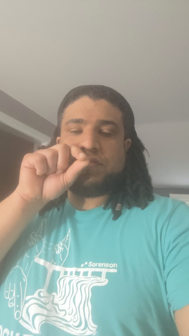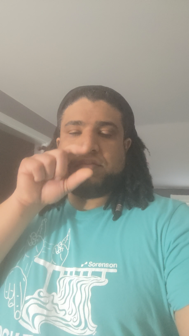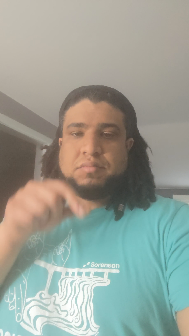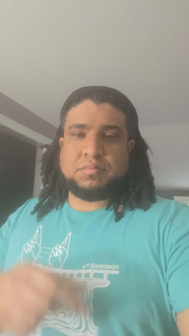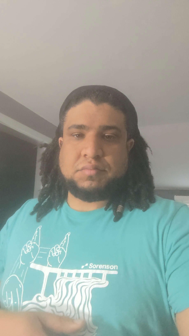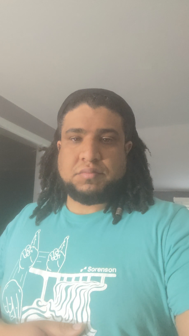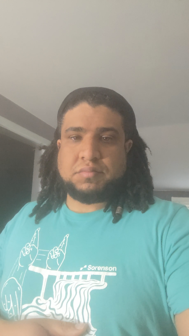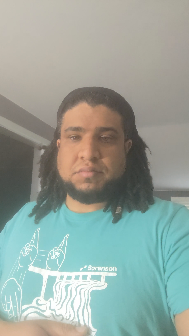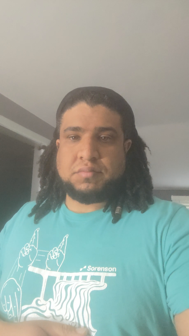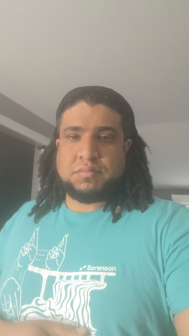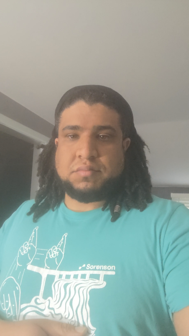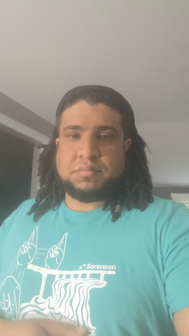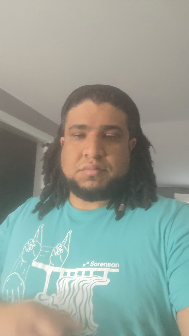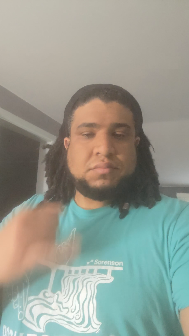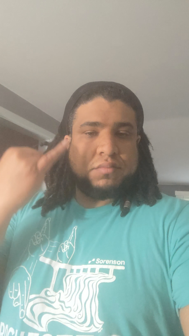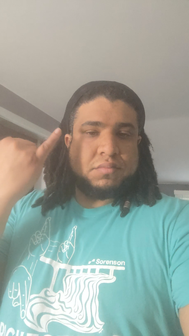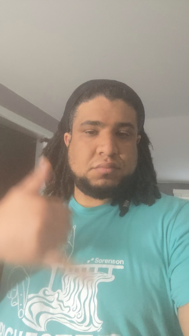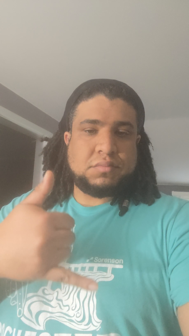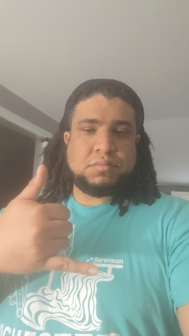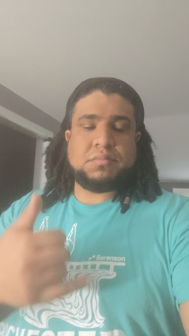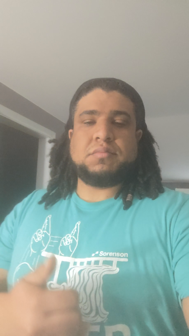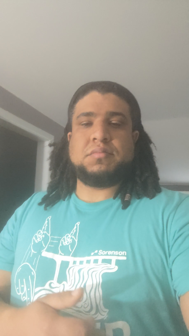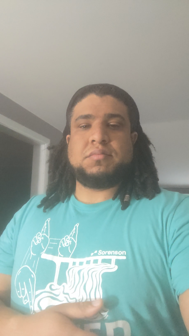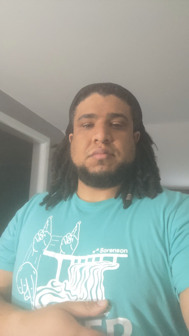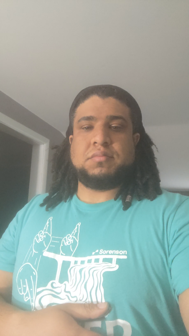last